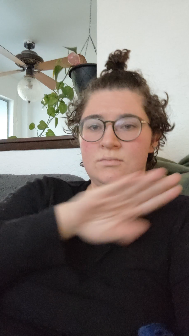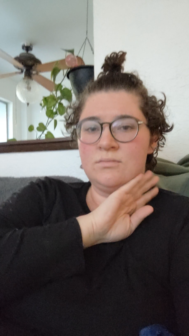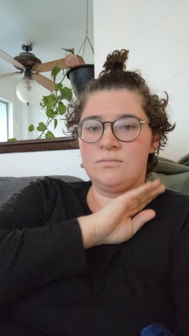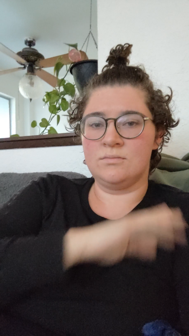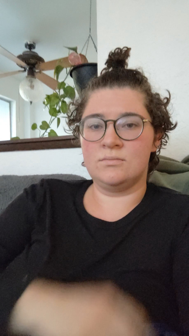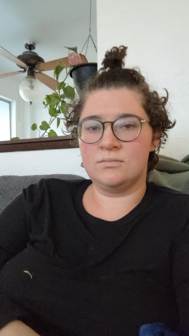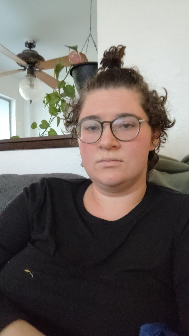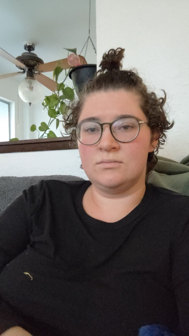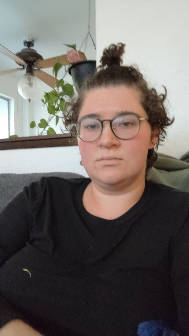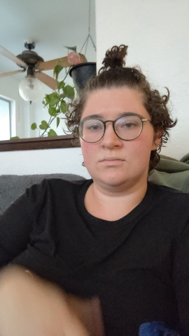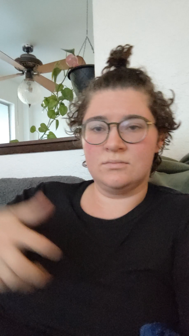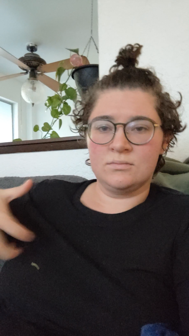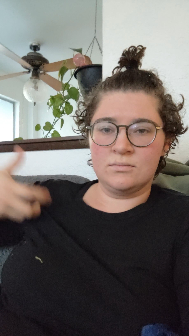monkey